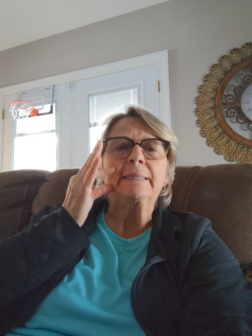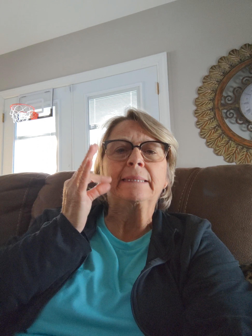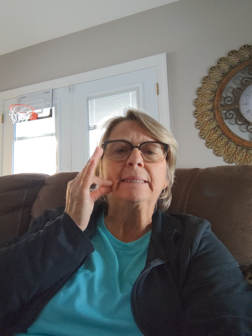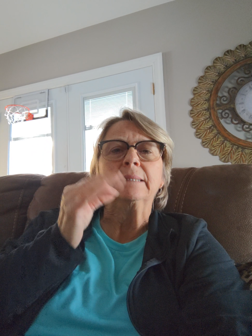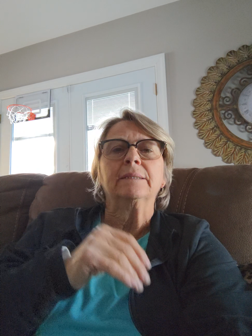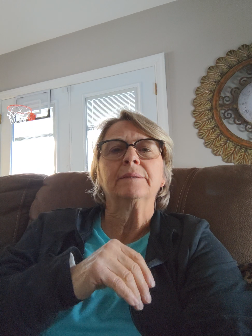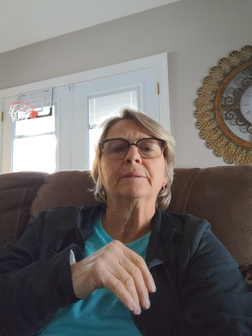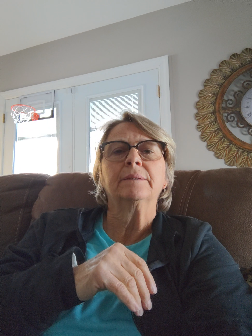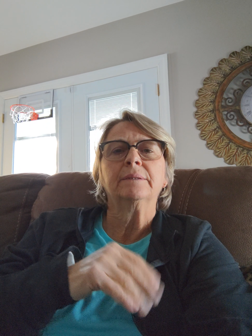kitty